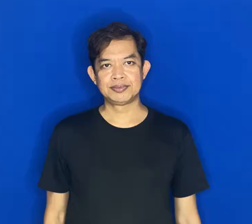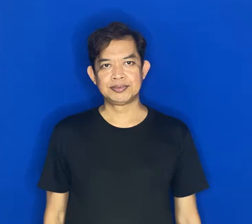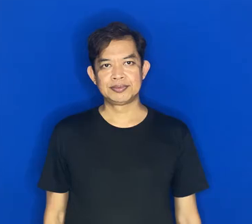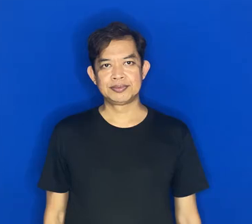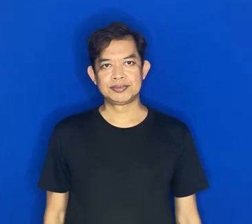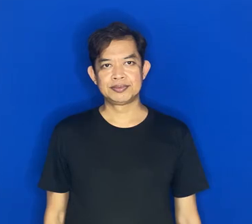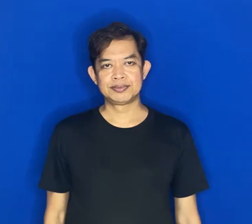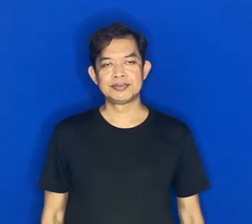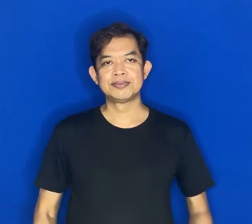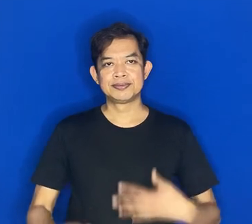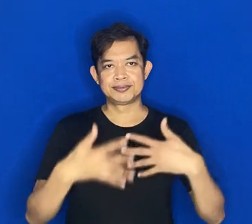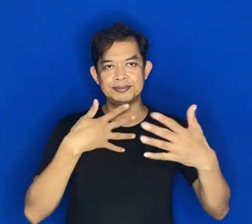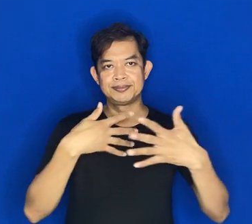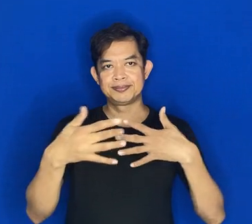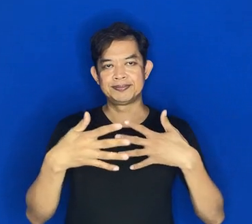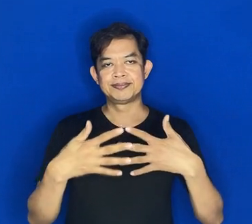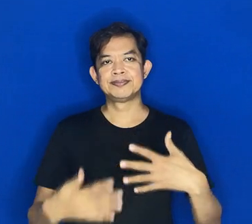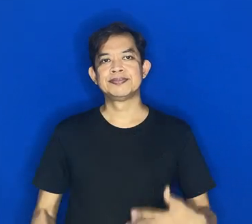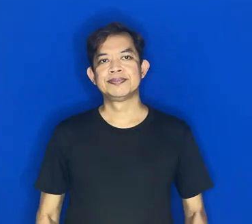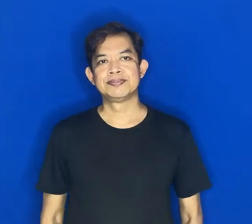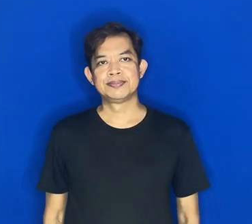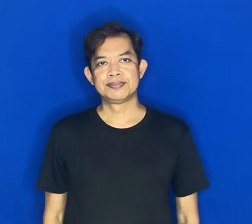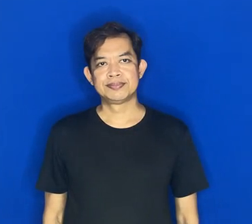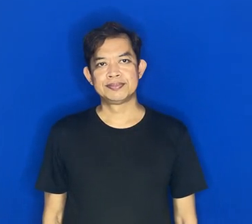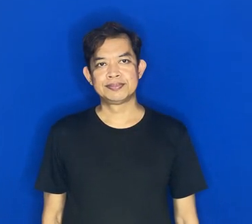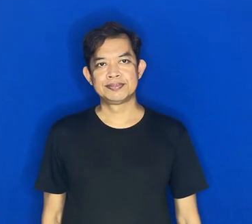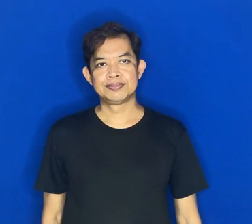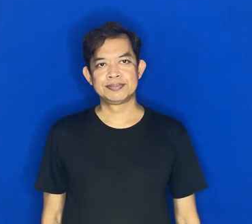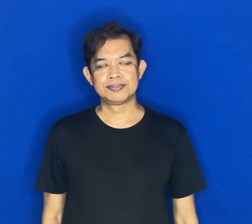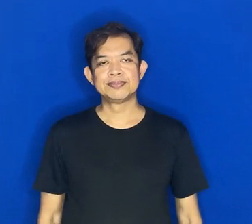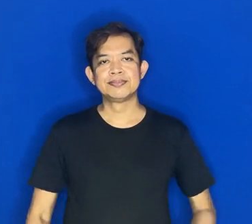brown